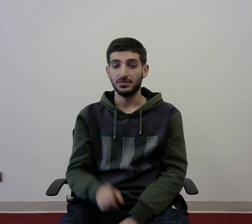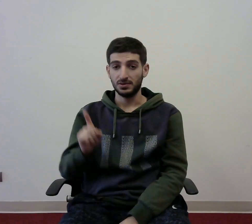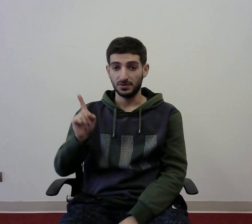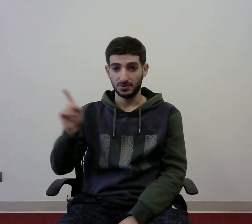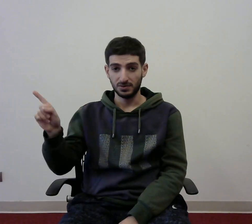O